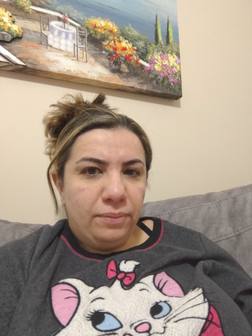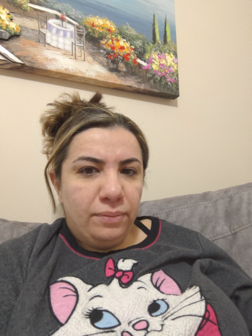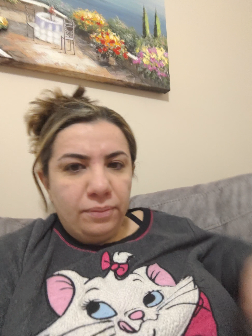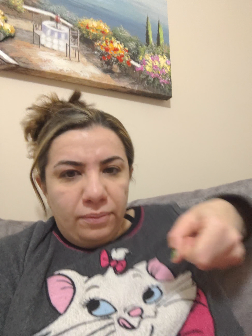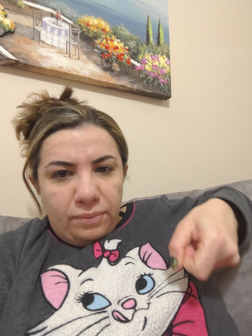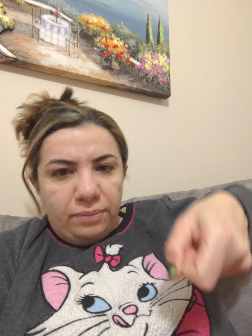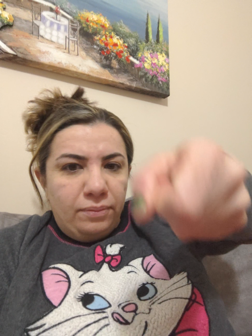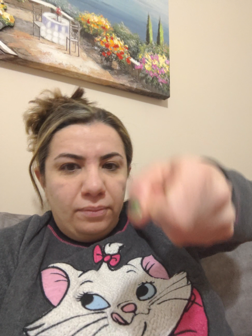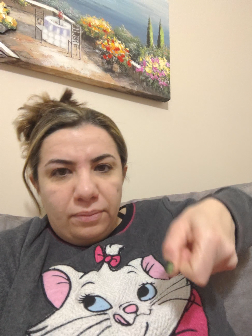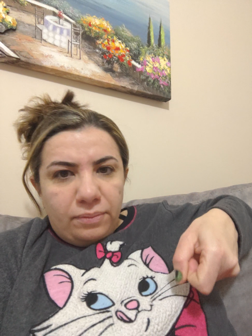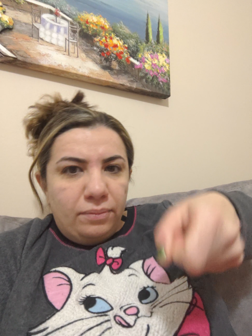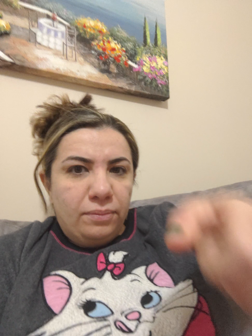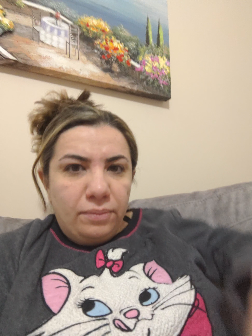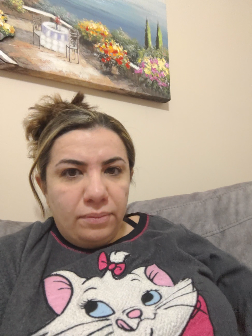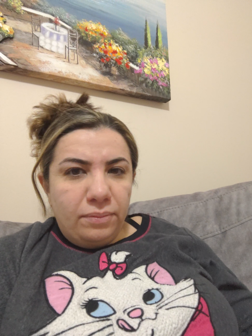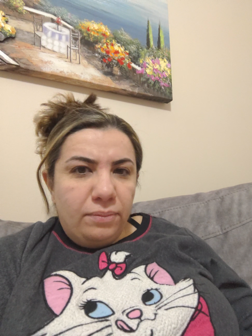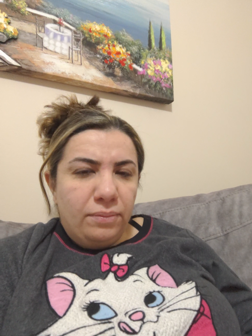vacuum